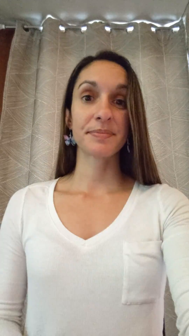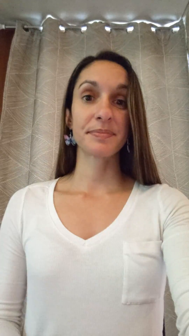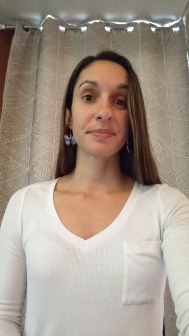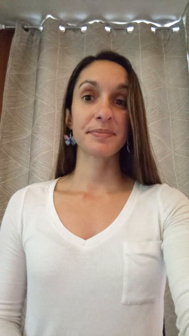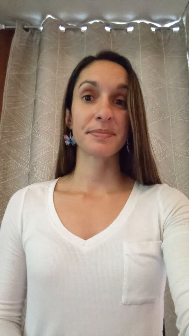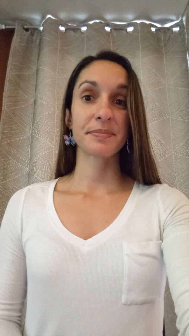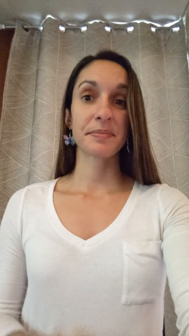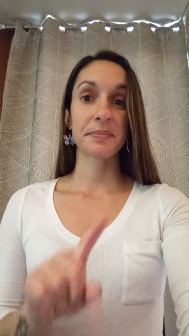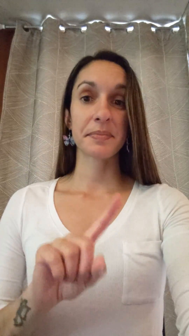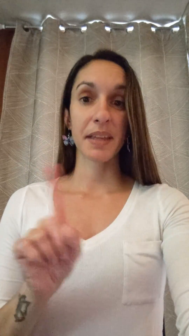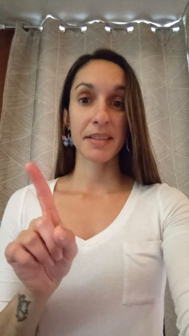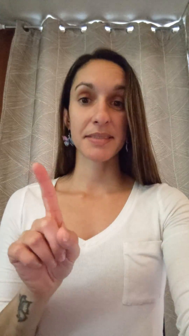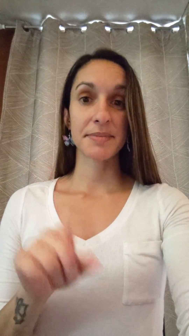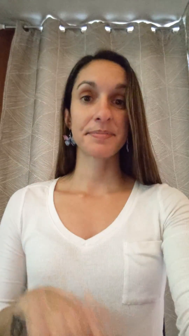but